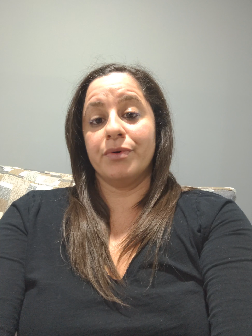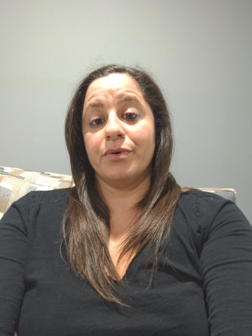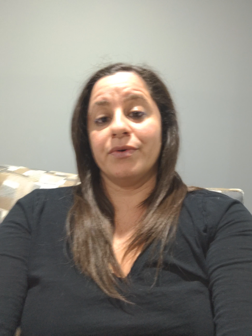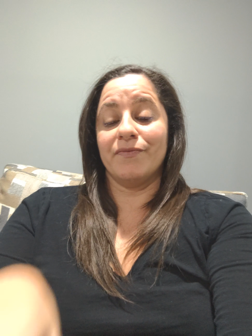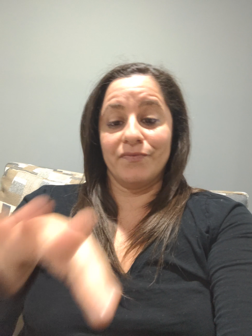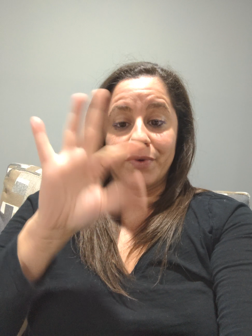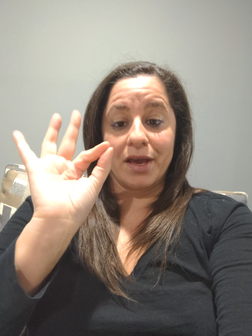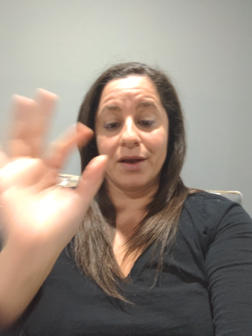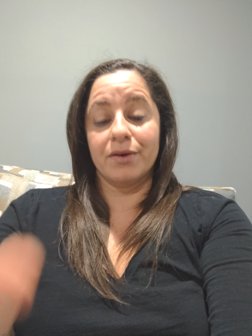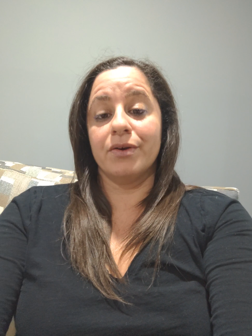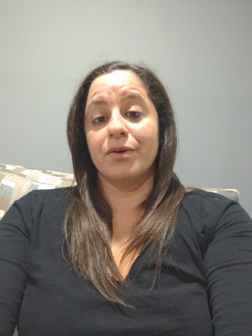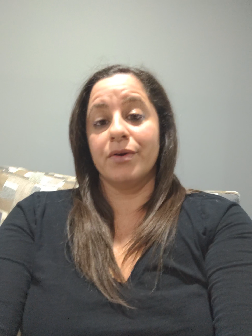find